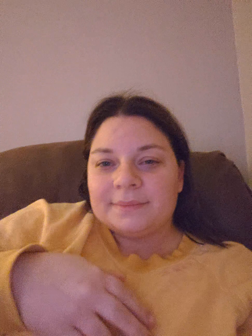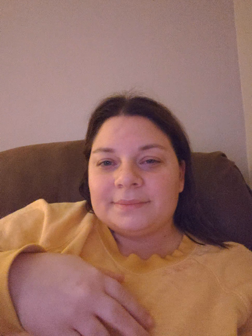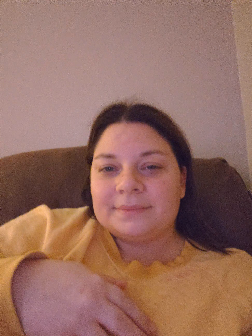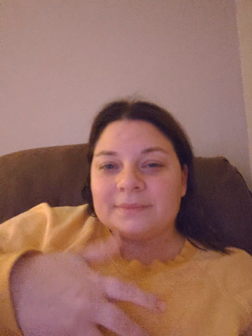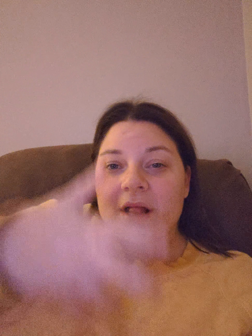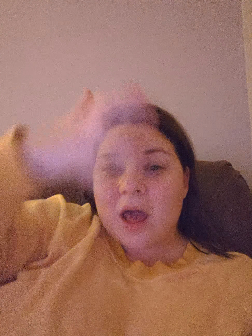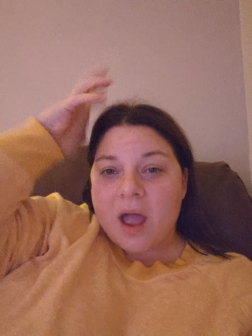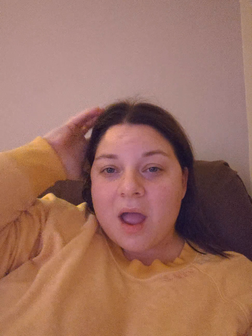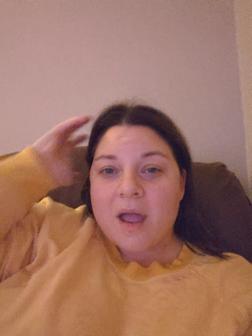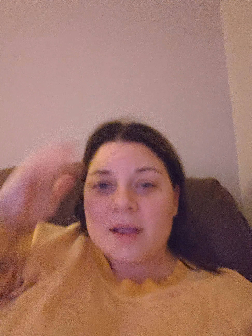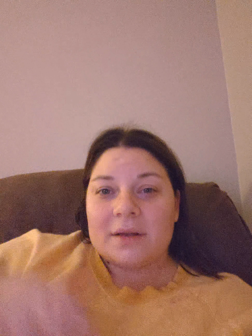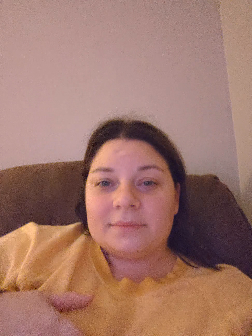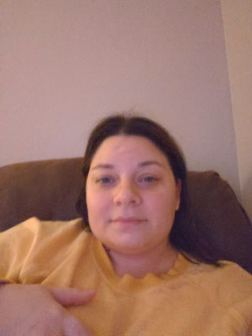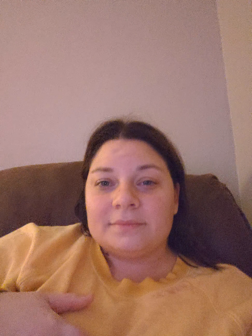lion